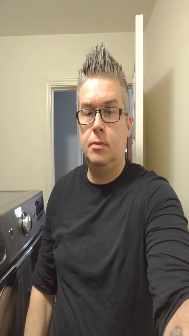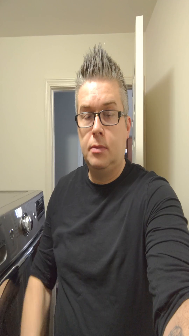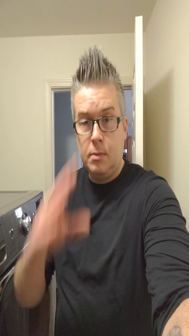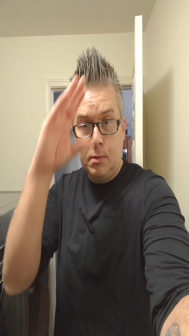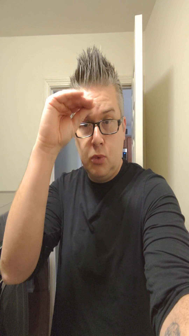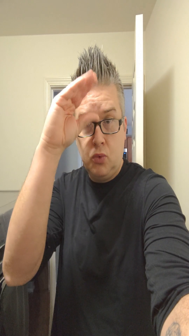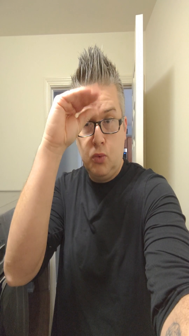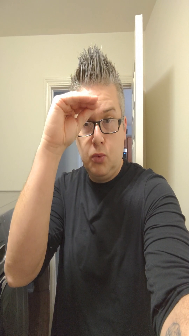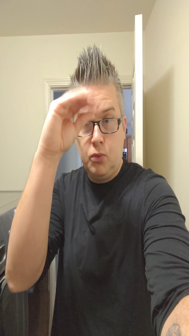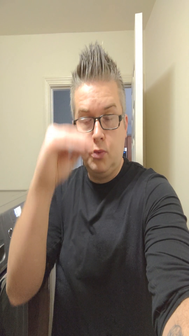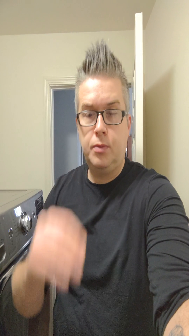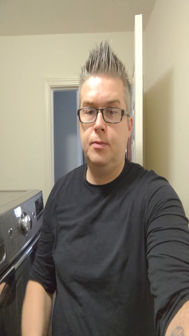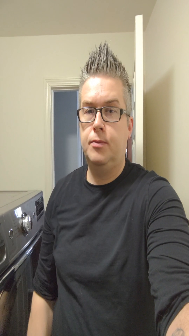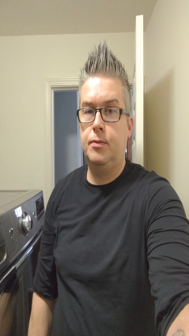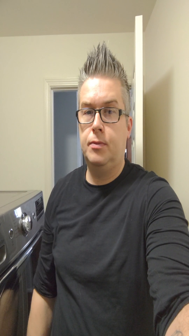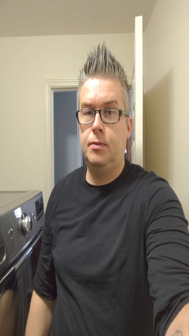boy